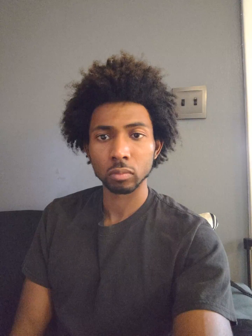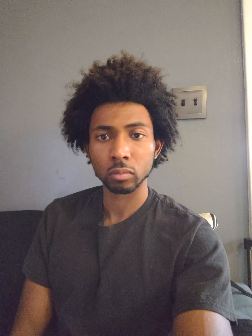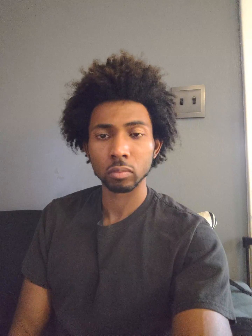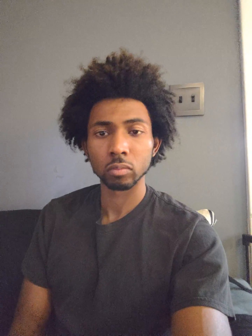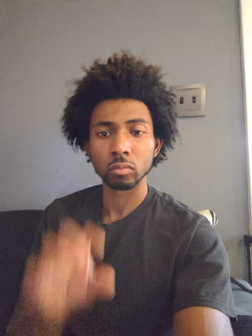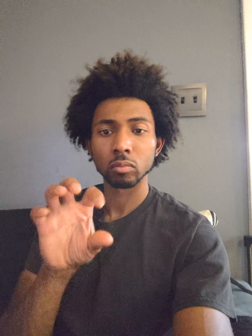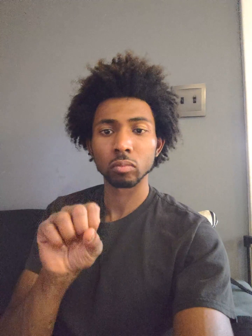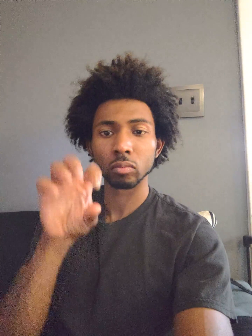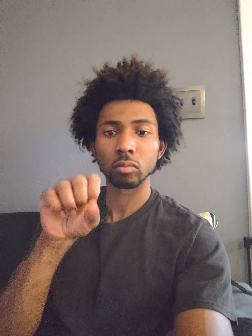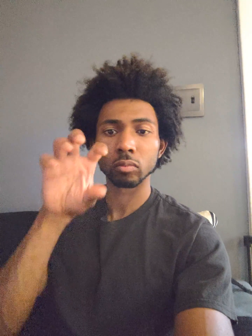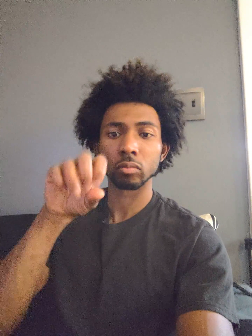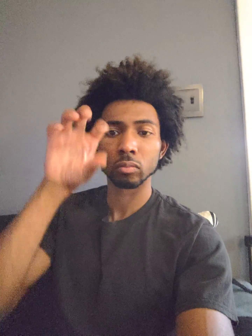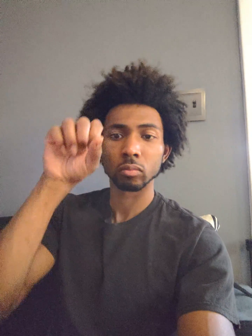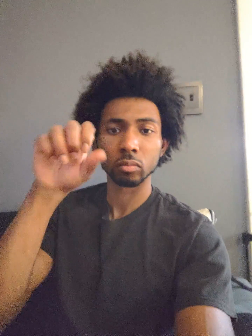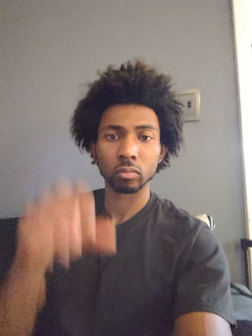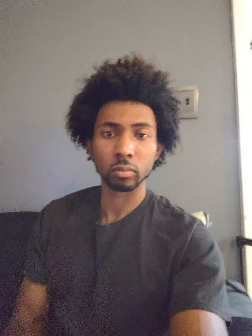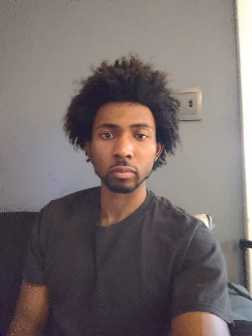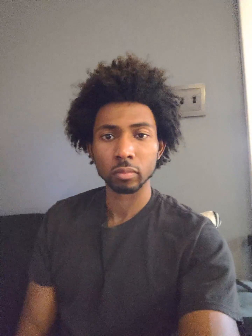ladder